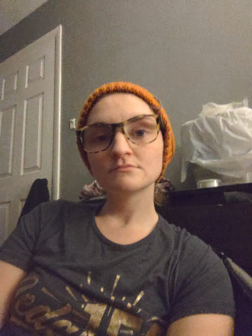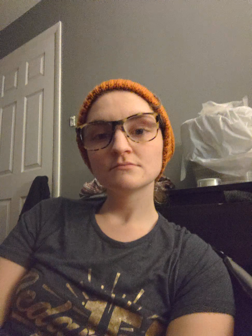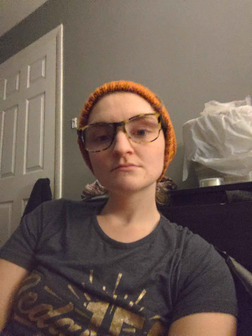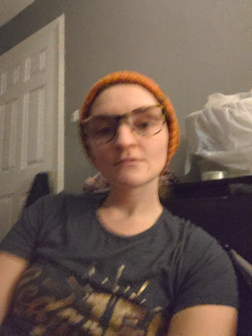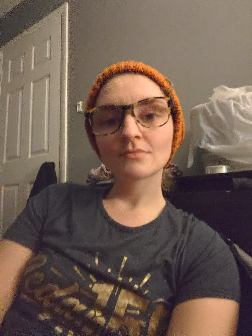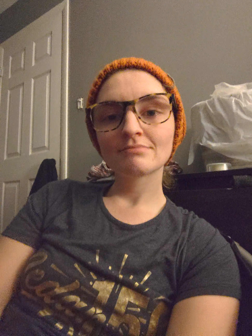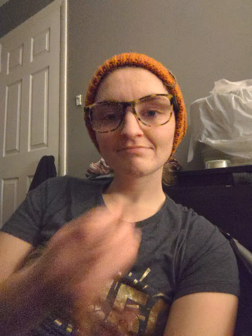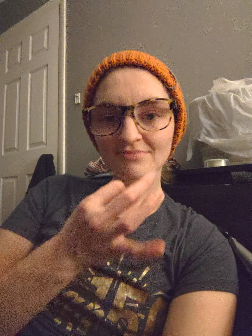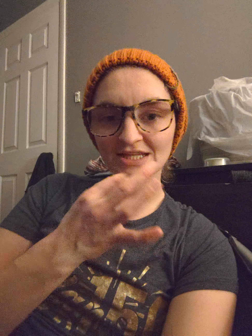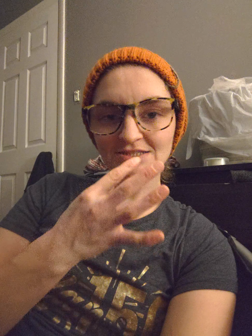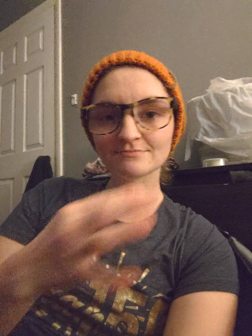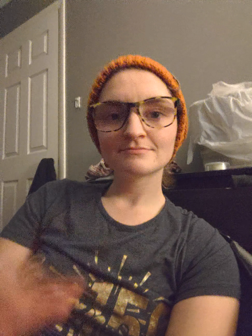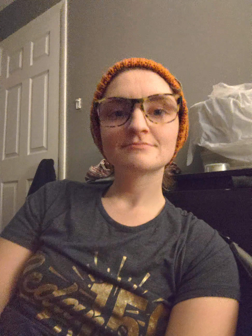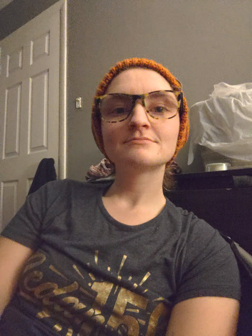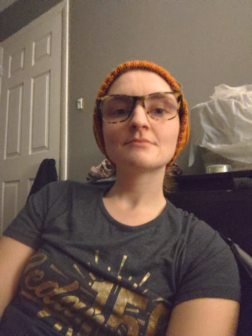snack